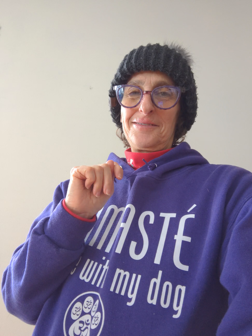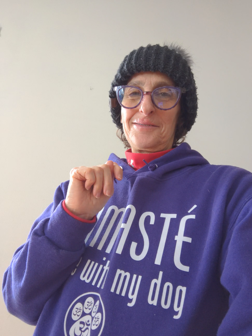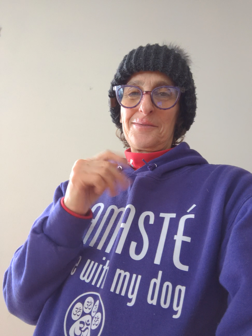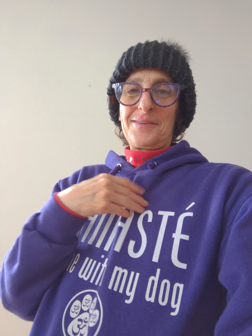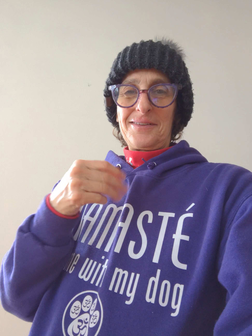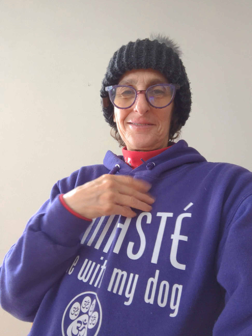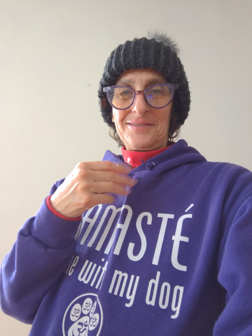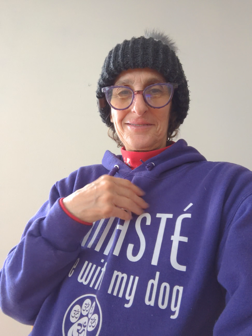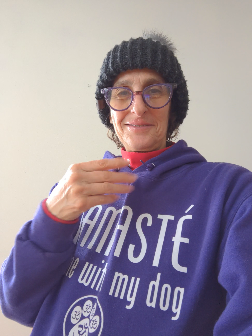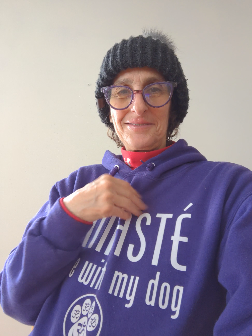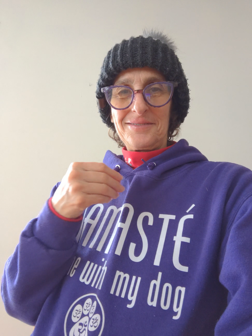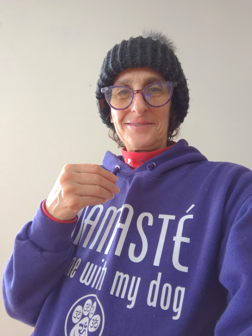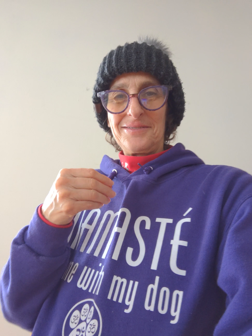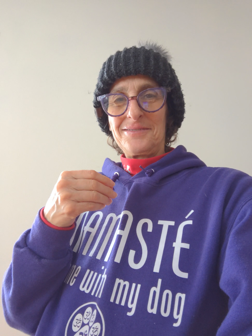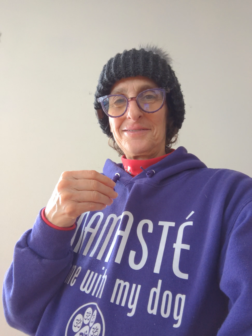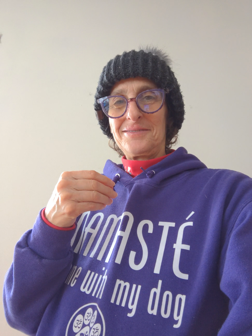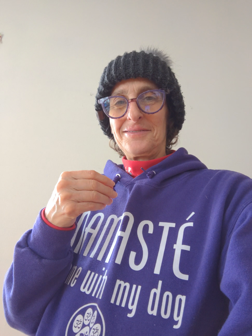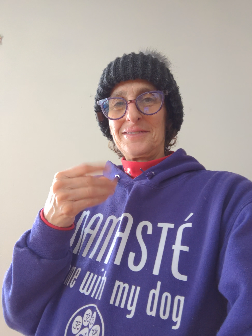white